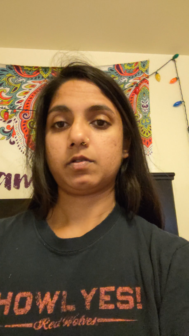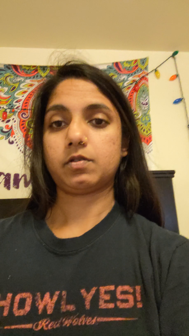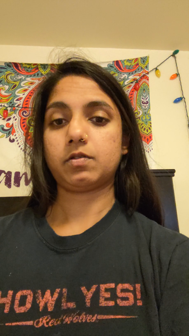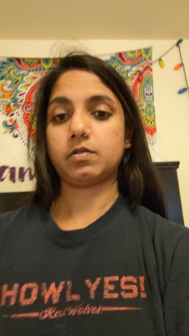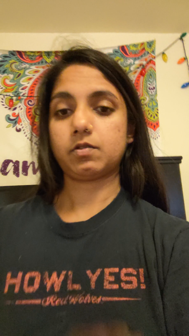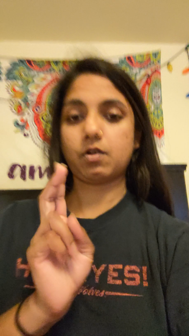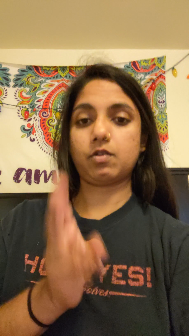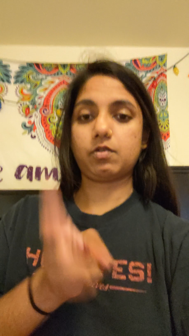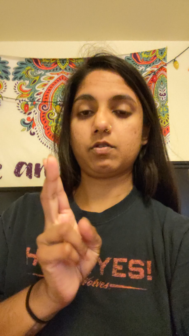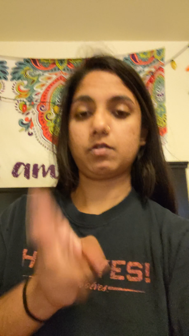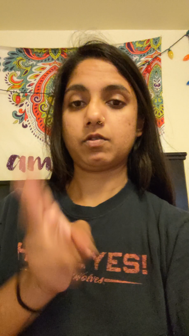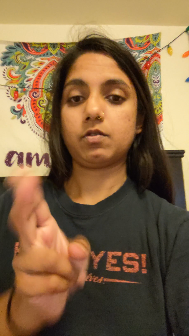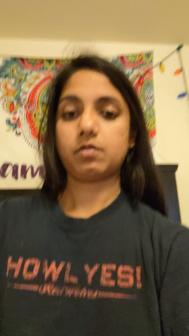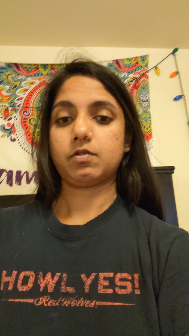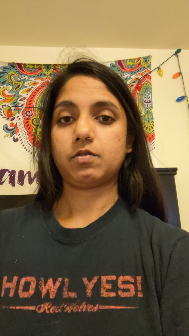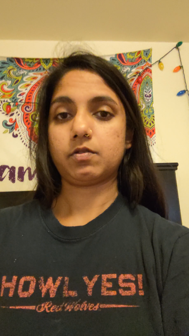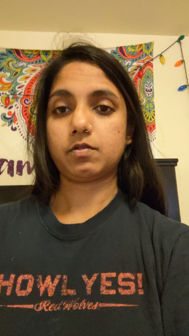hurry